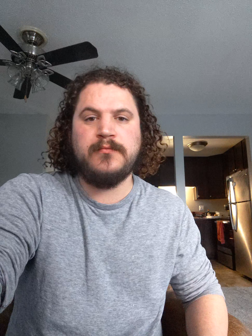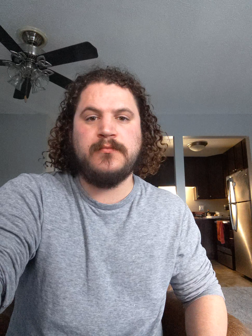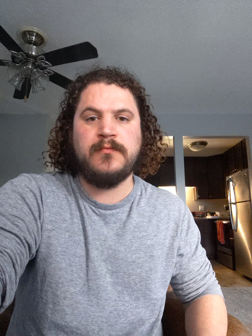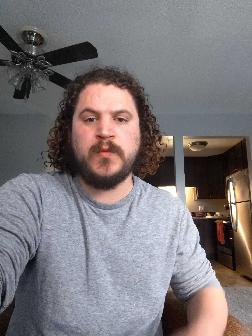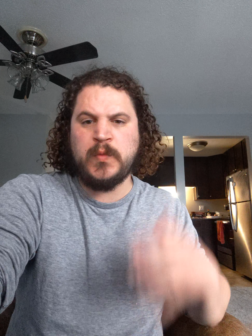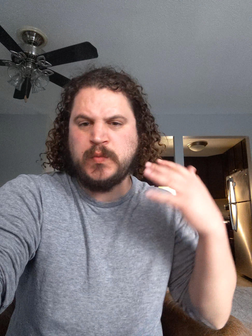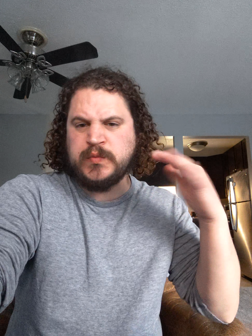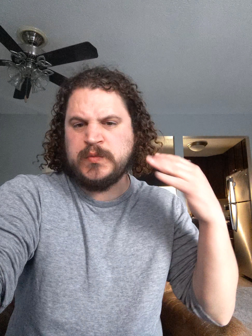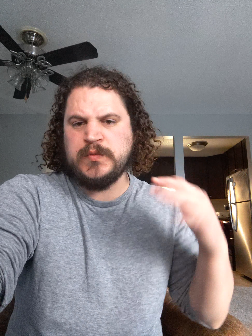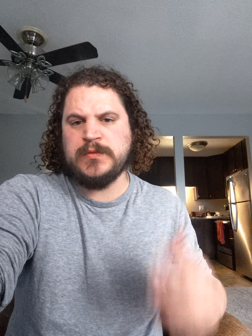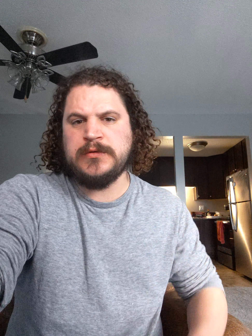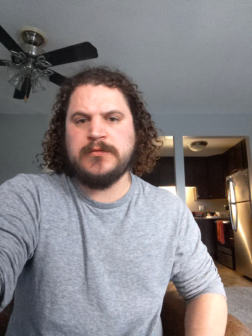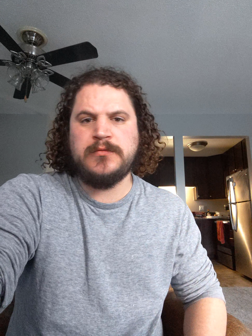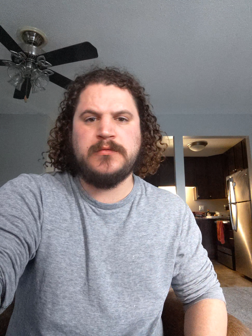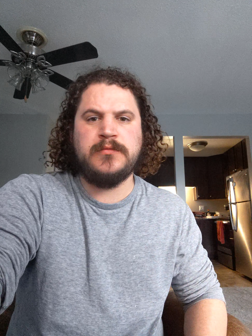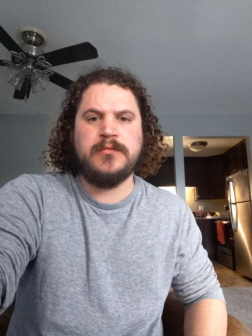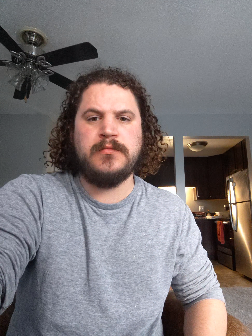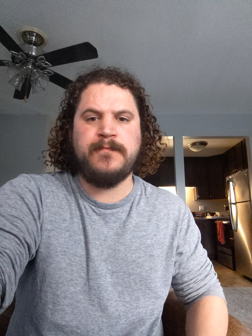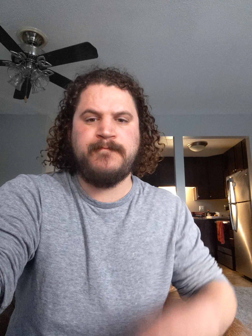noisy